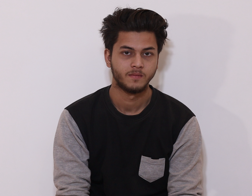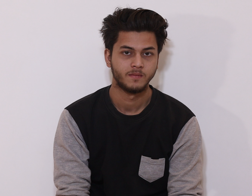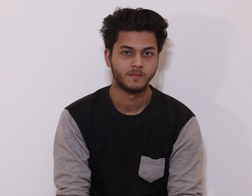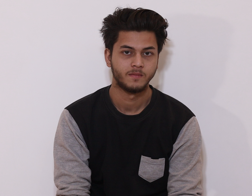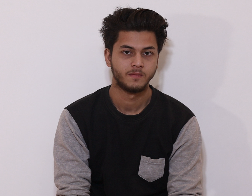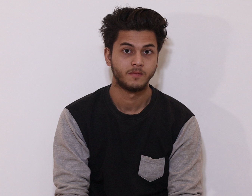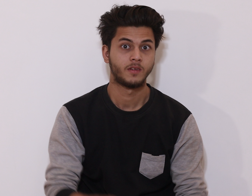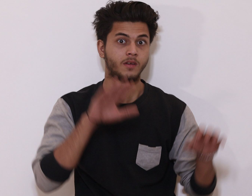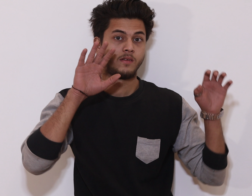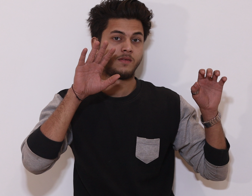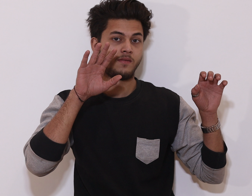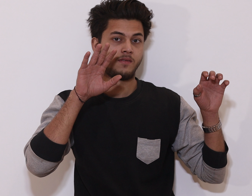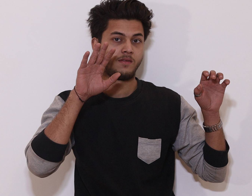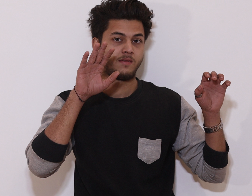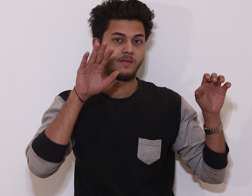scared